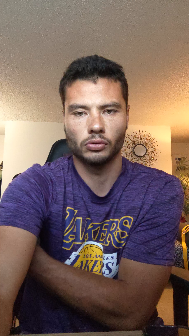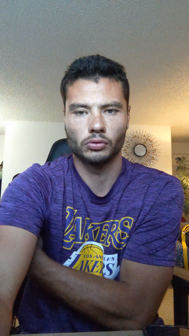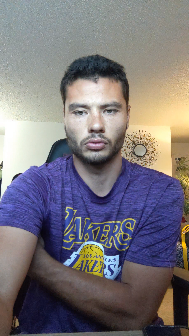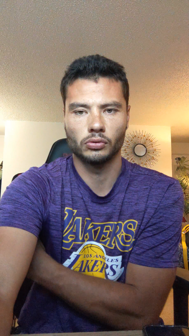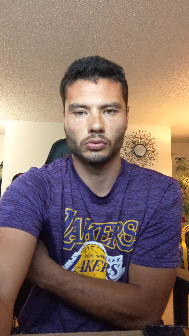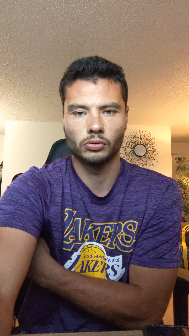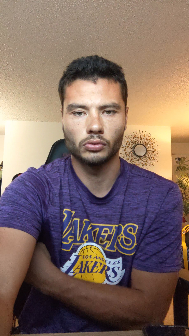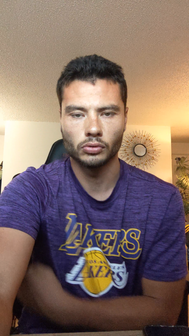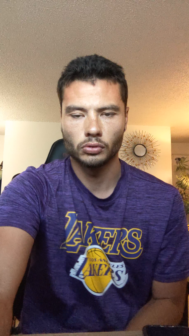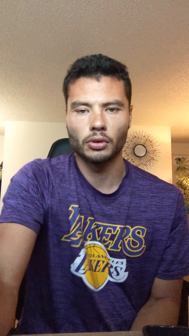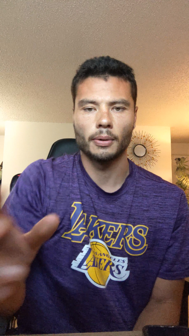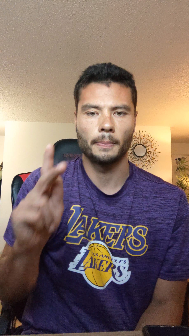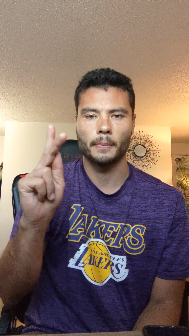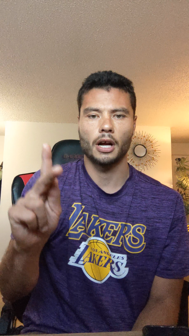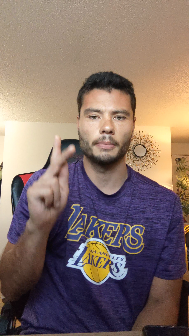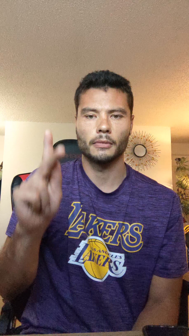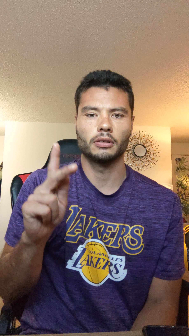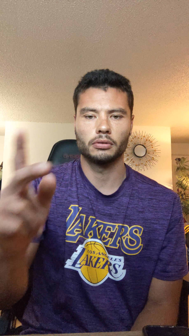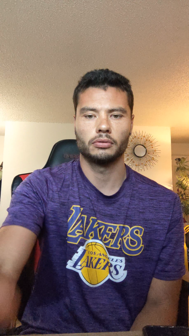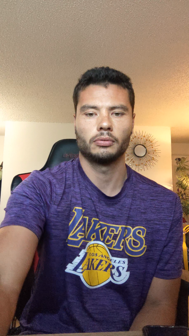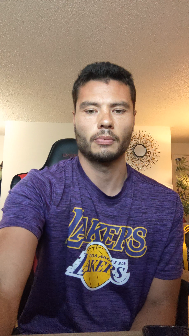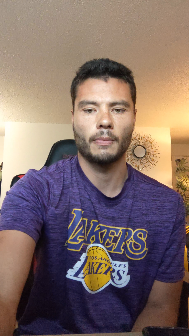people